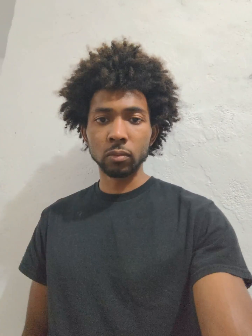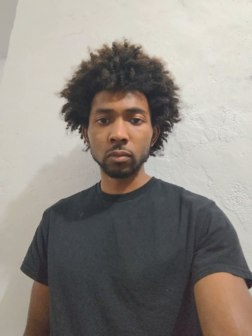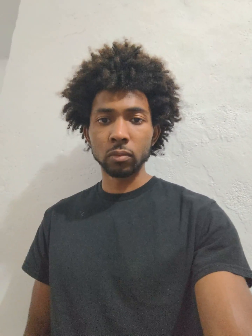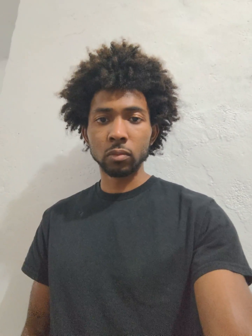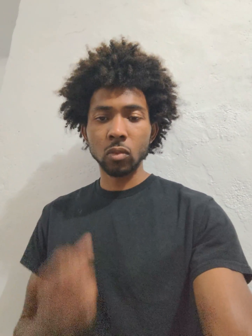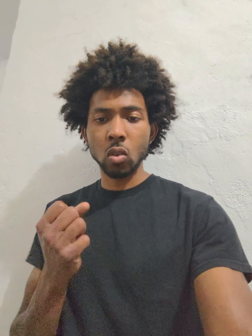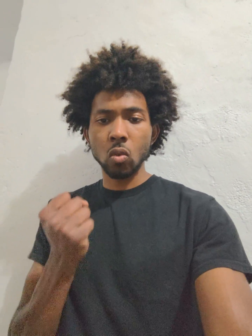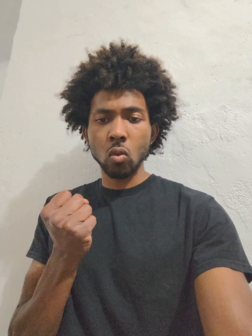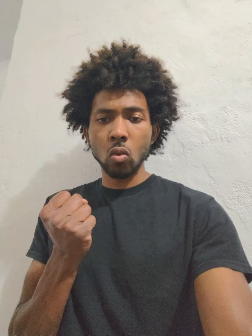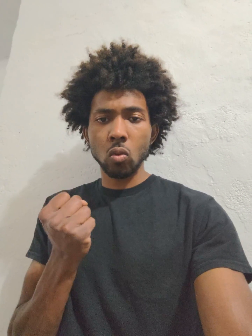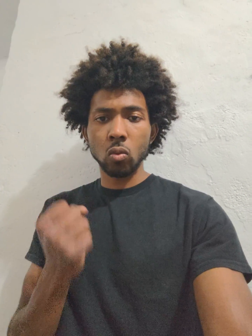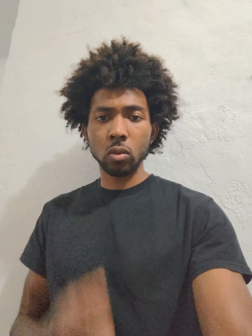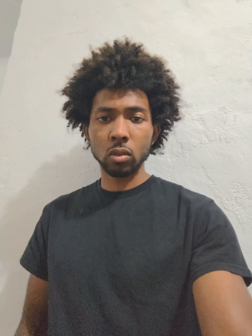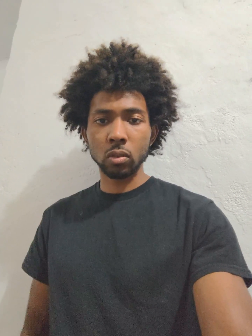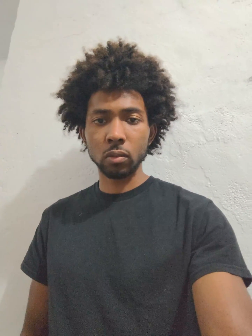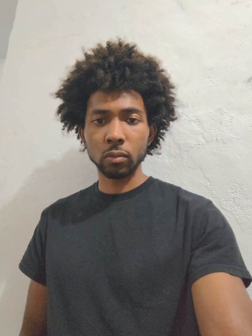hold